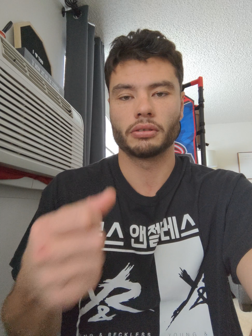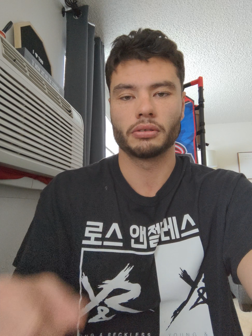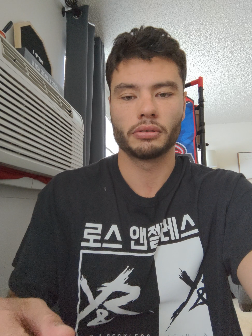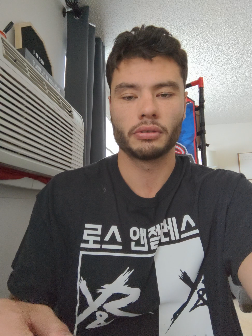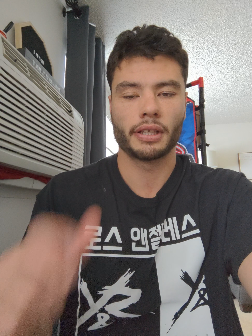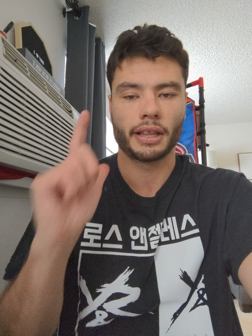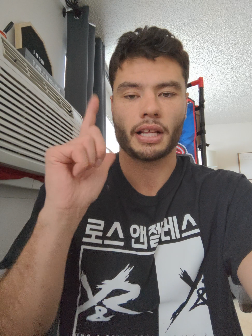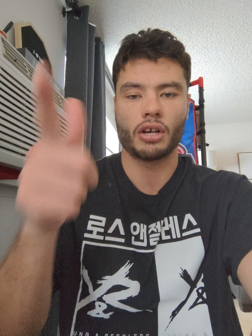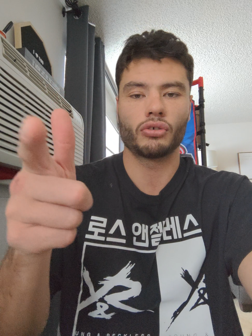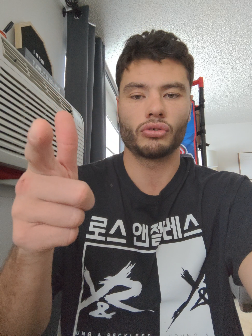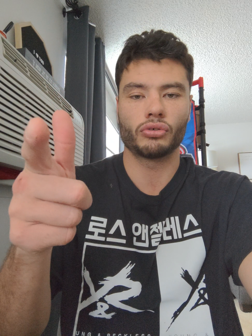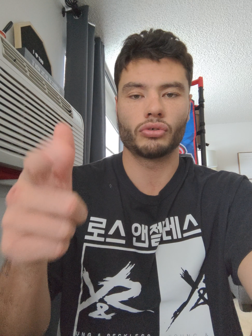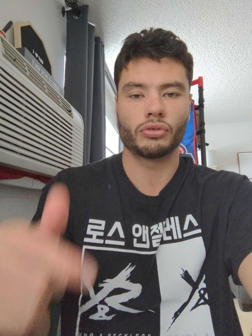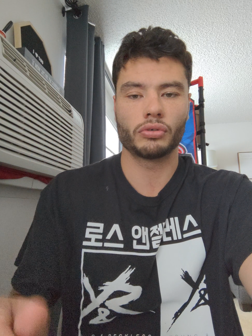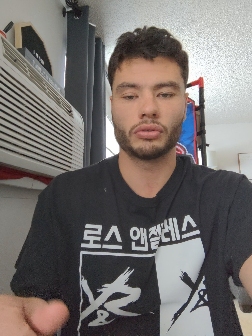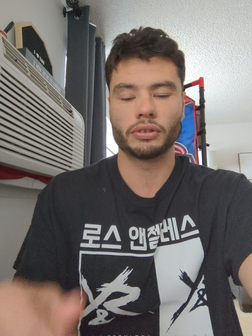later